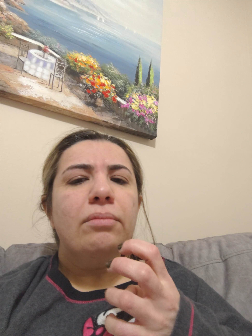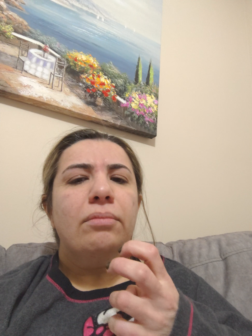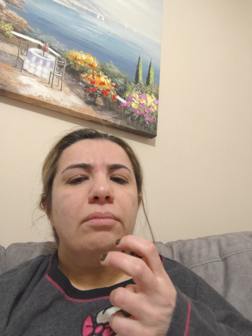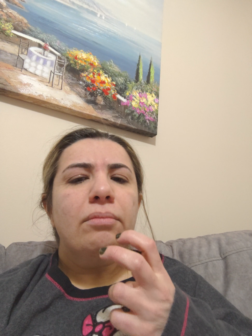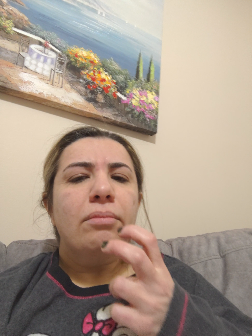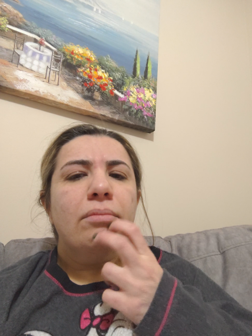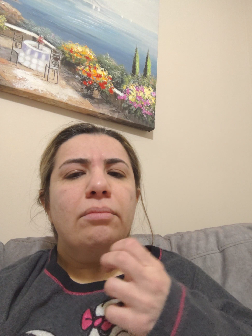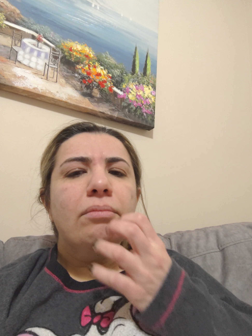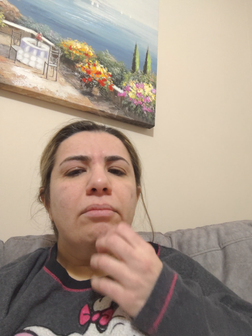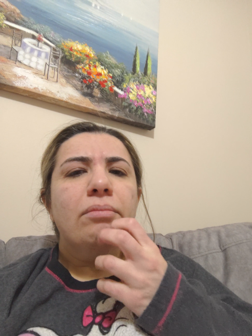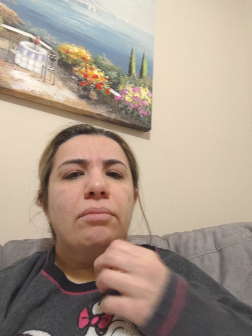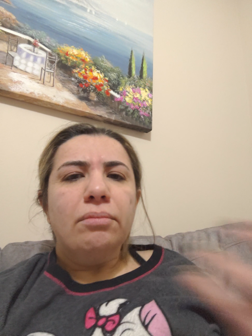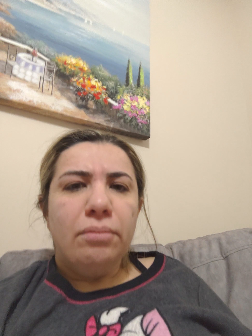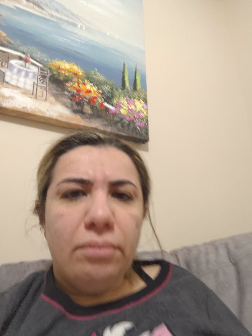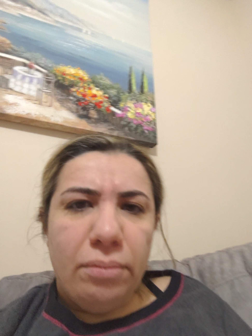underwear